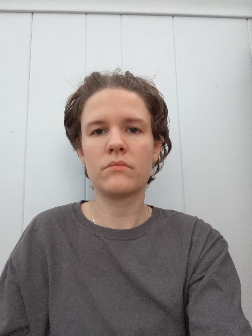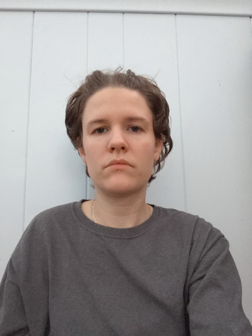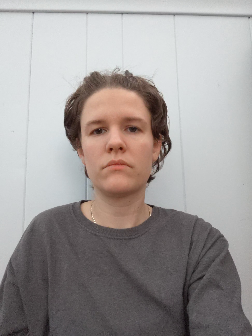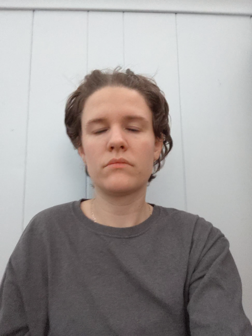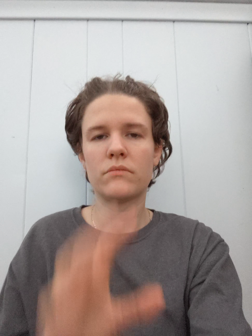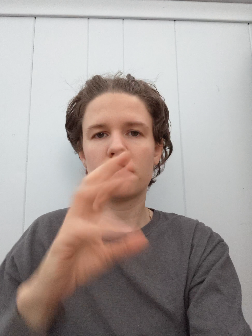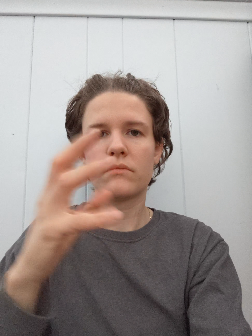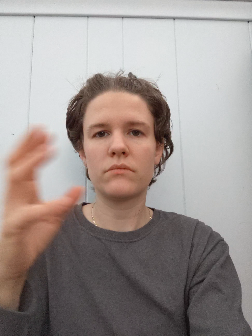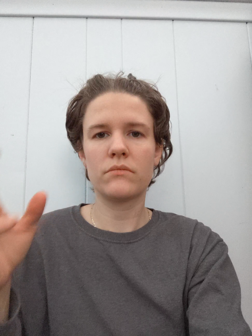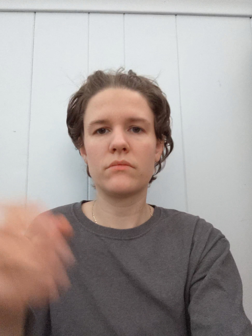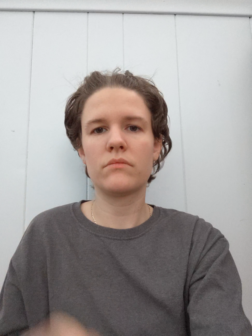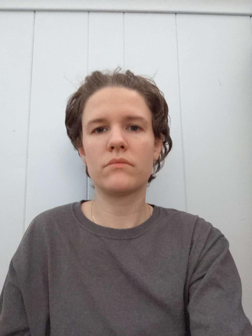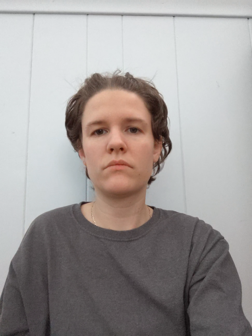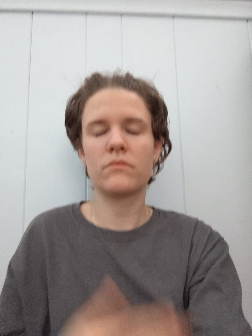cloud